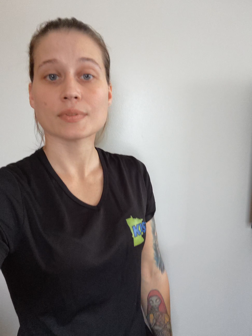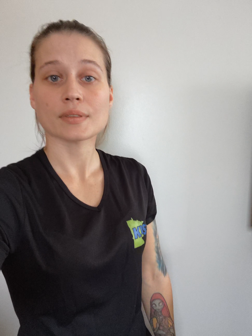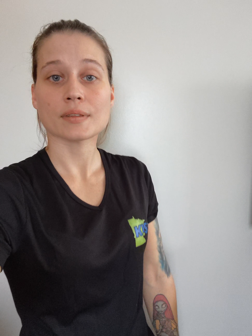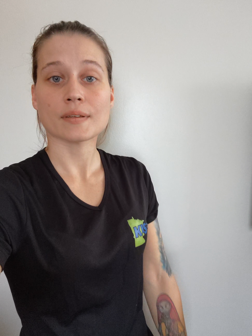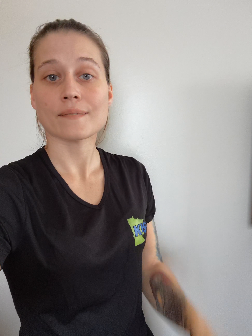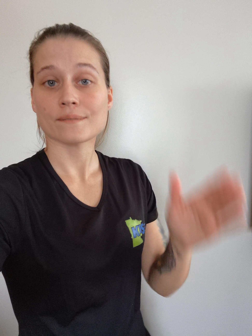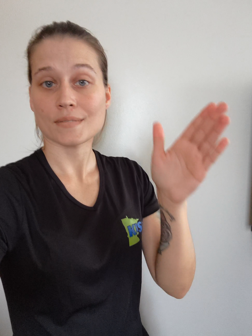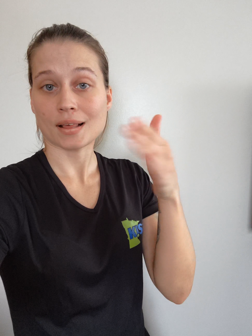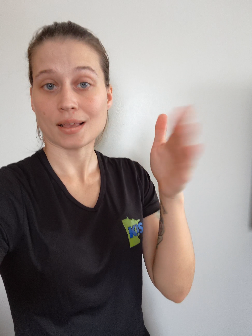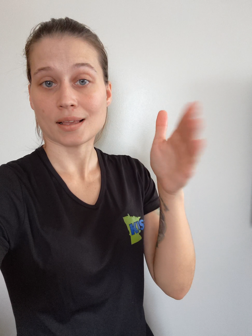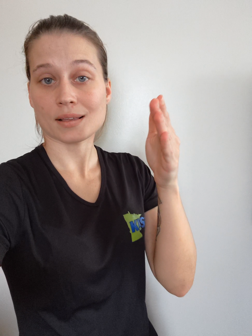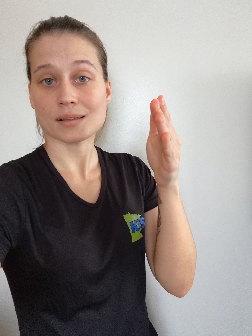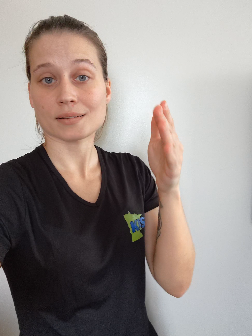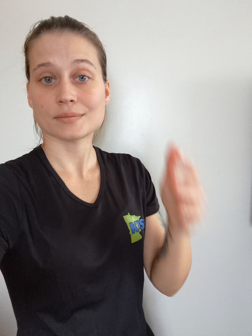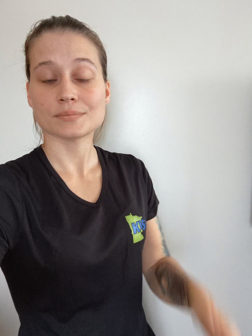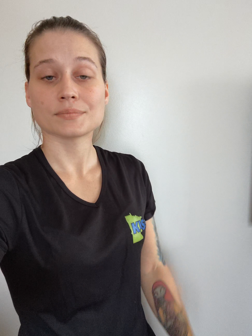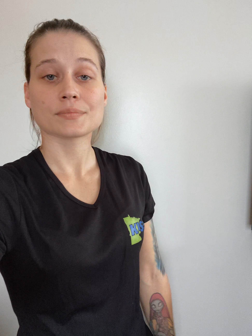flag